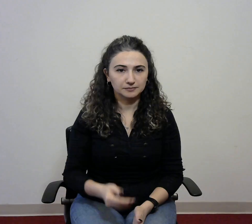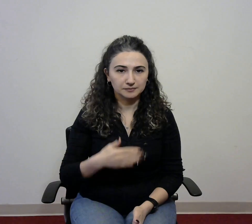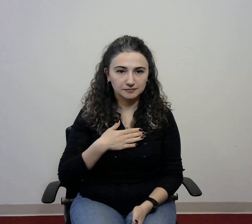mənim